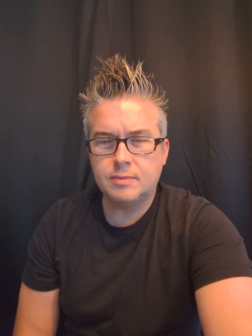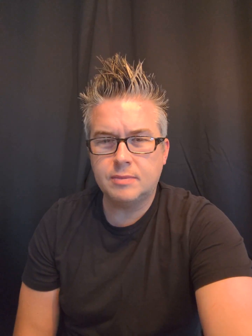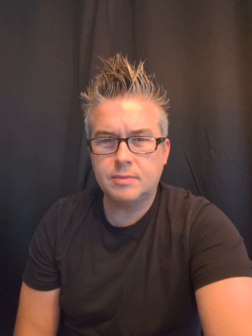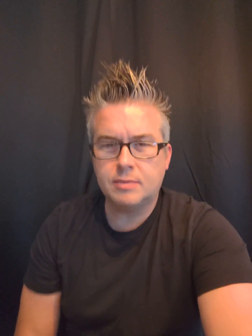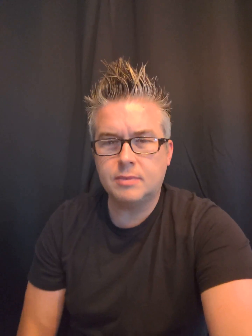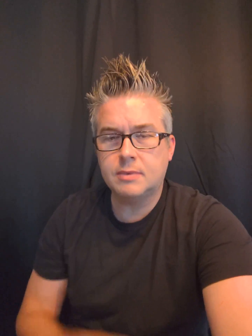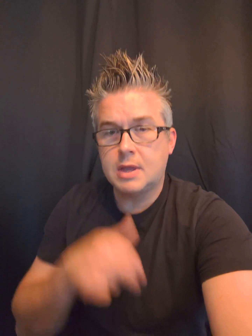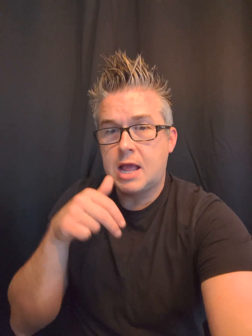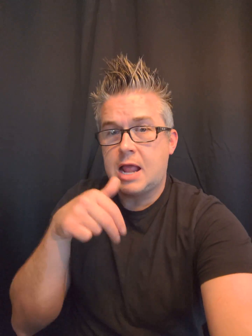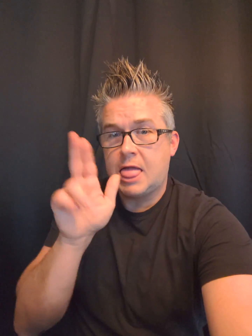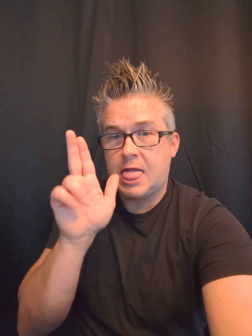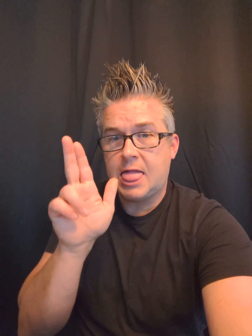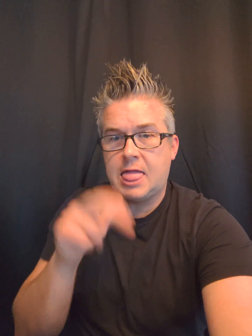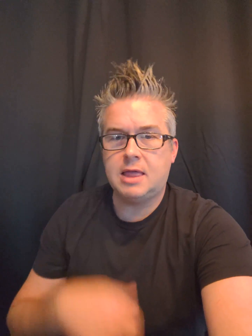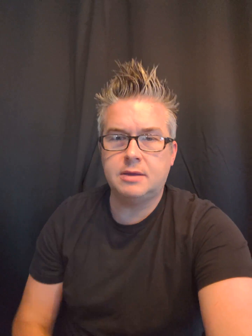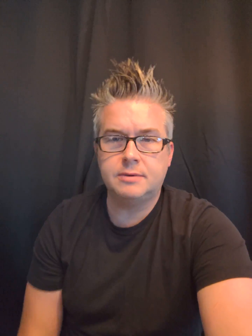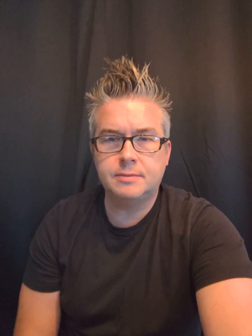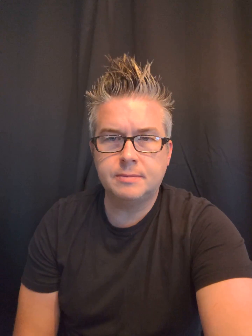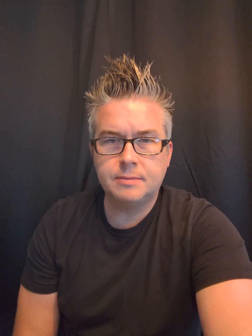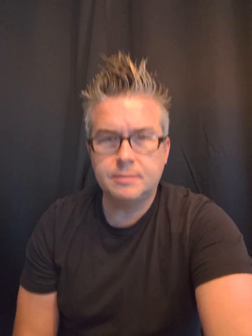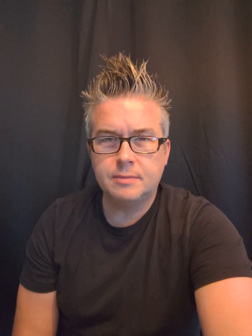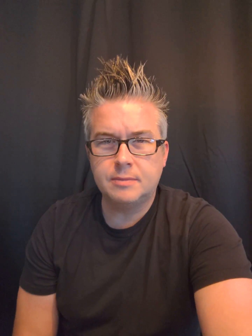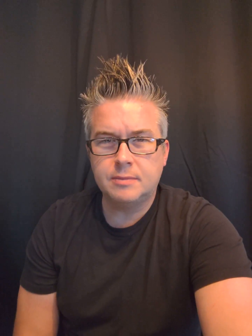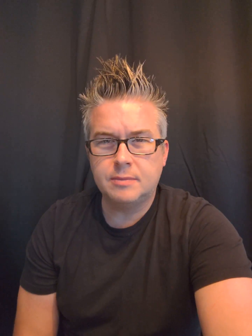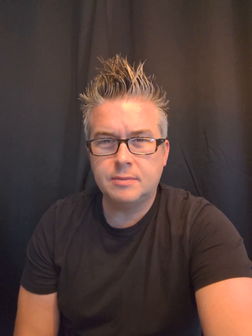lick